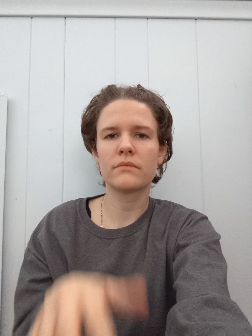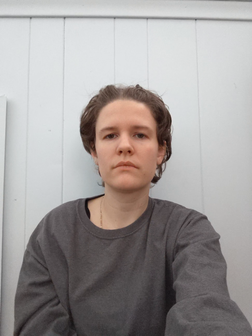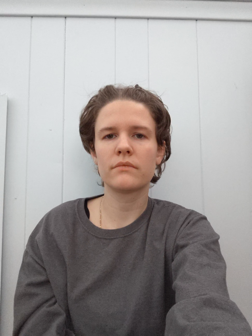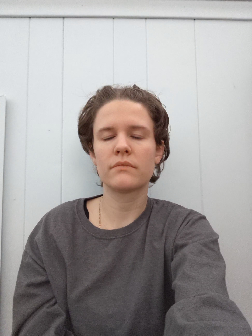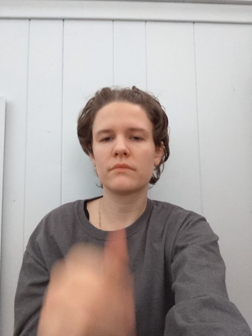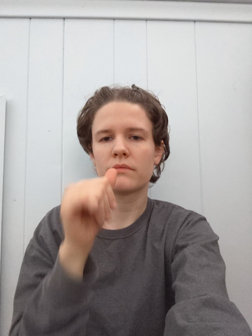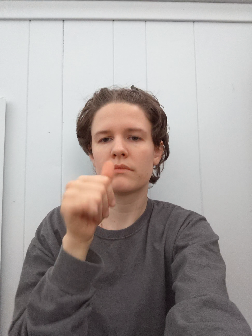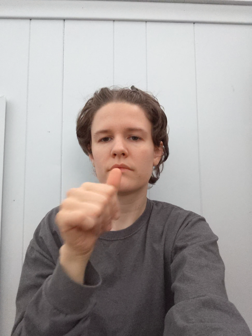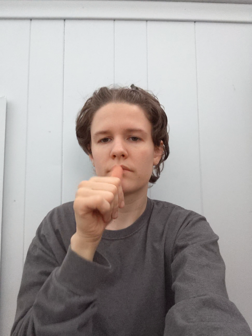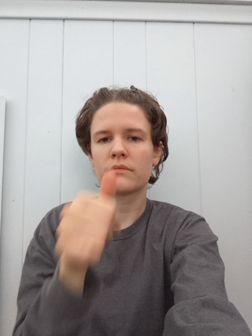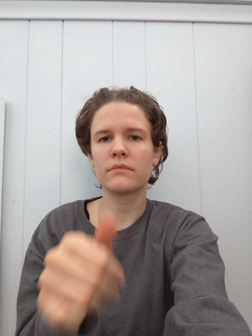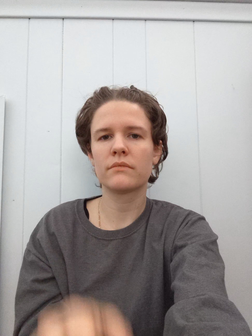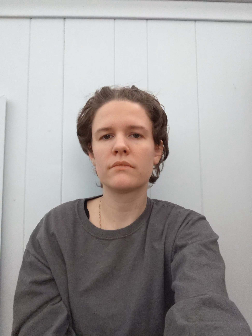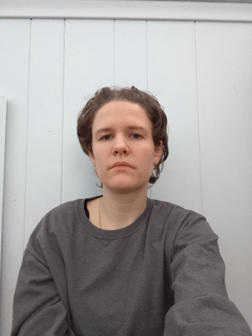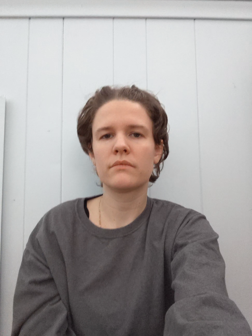nuts